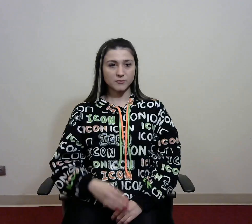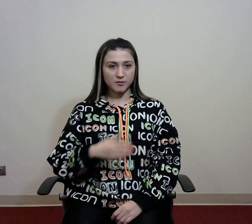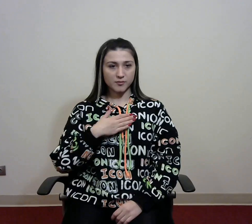mən